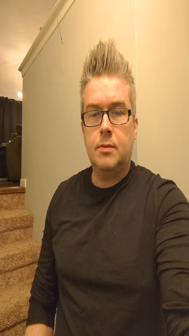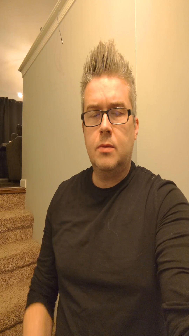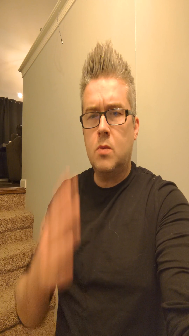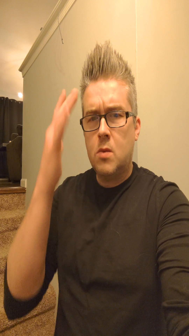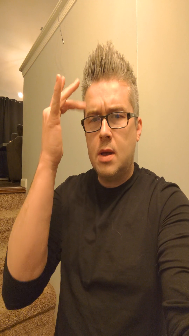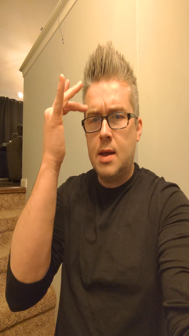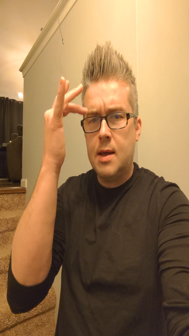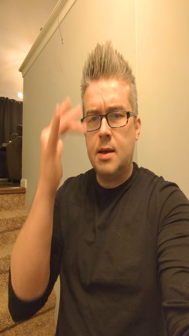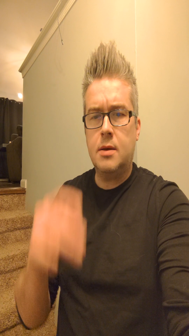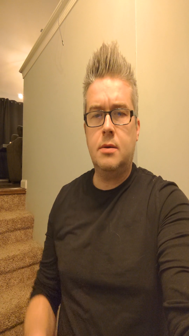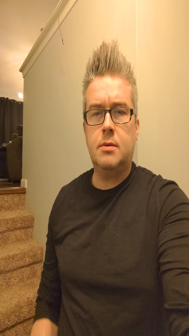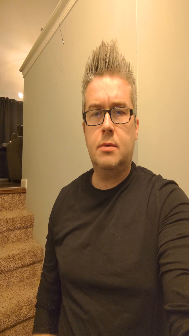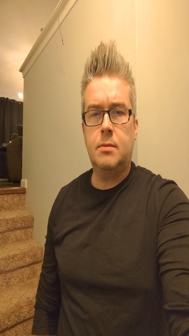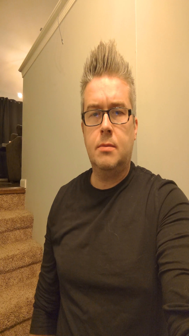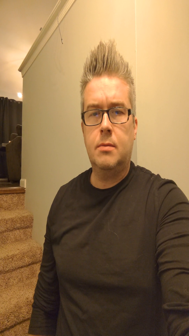why